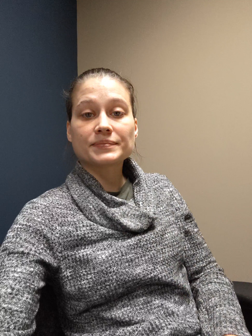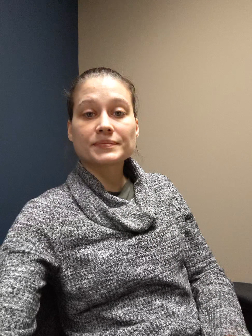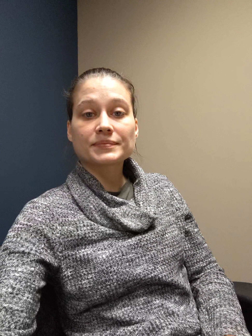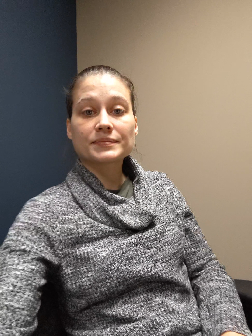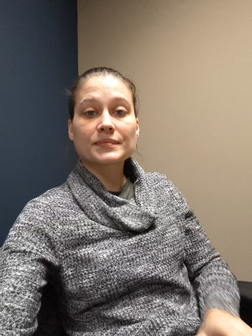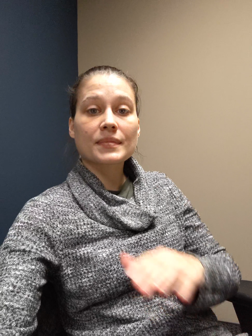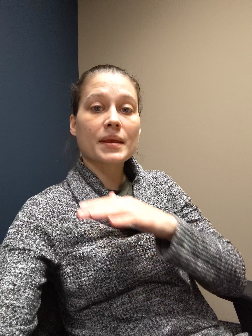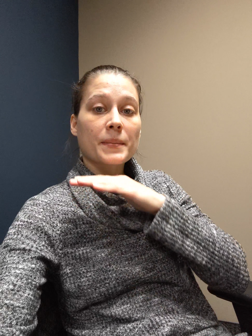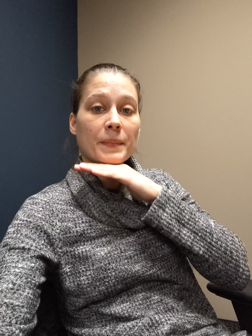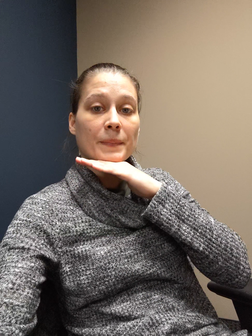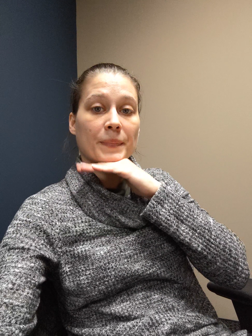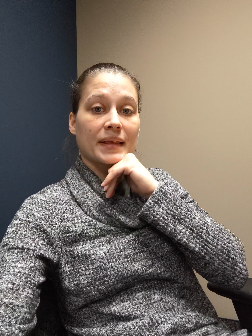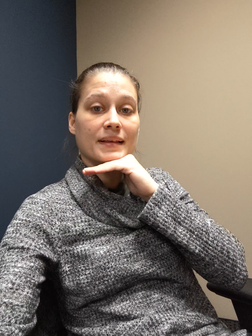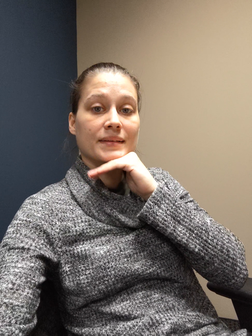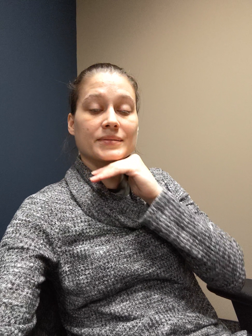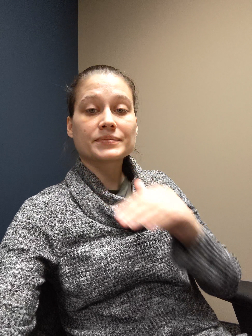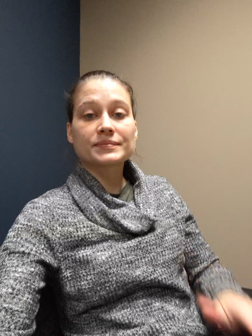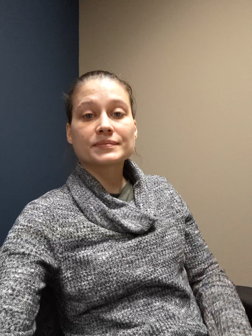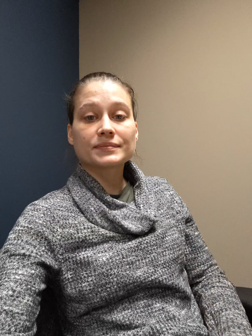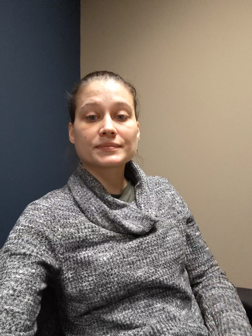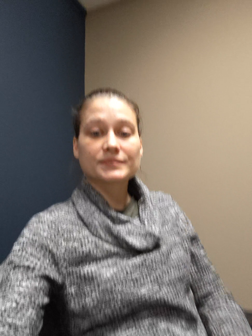pig